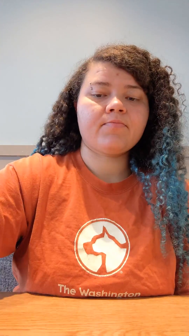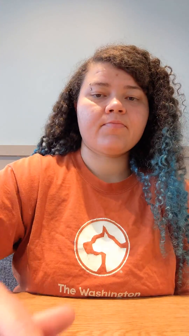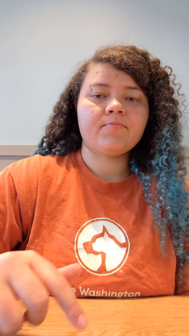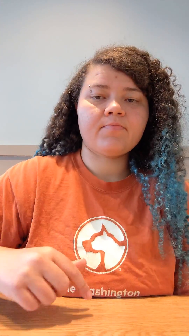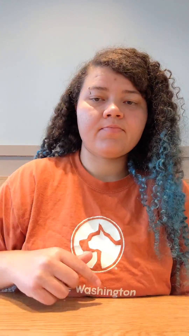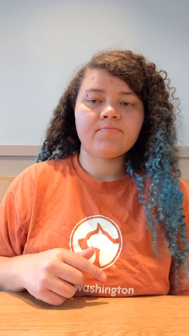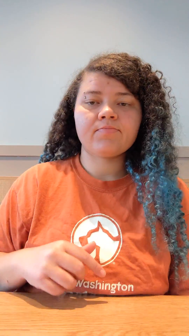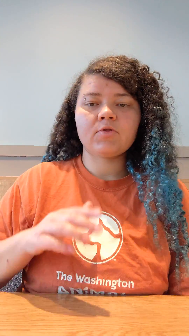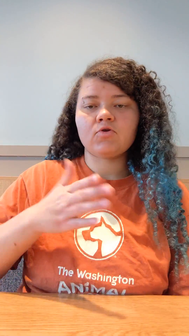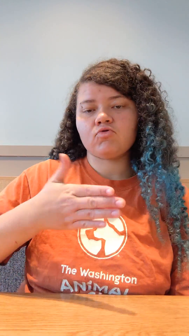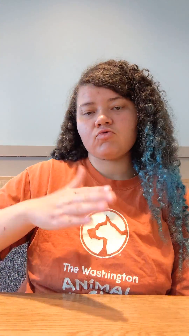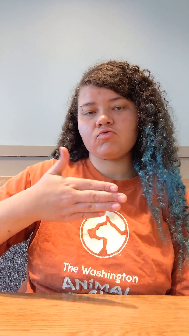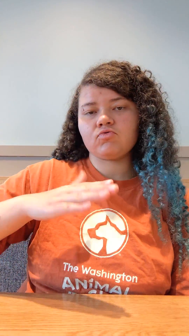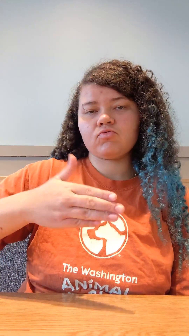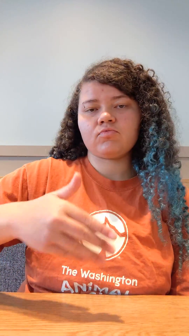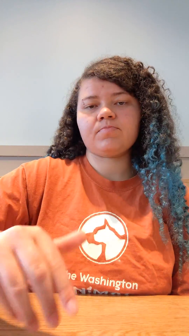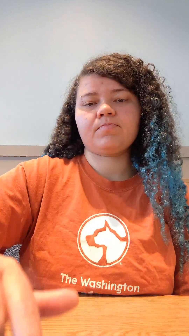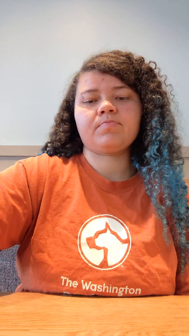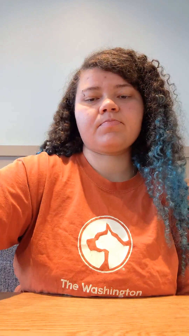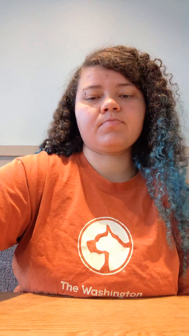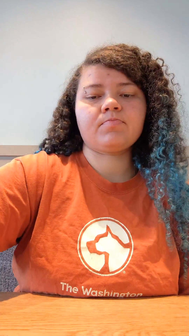cook